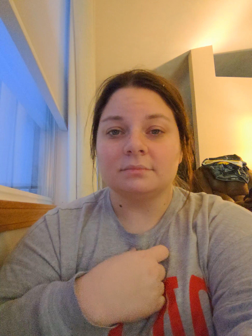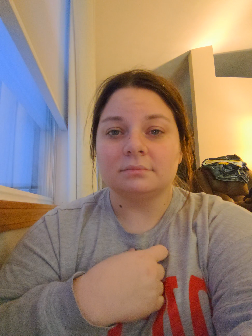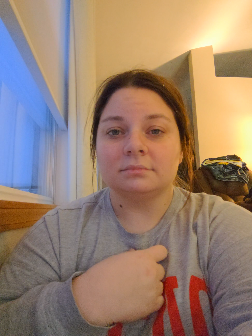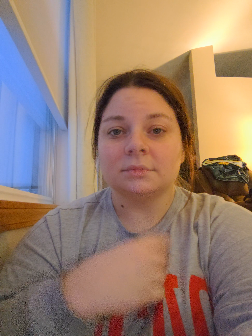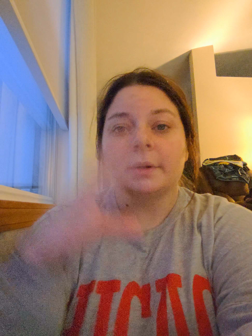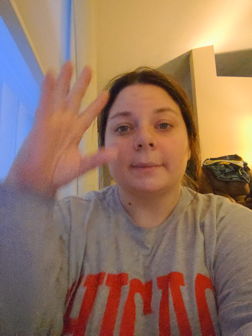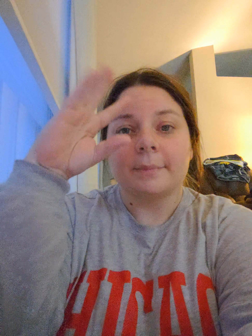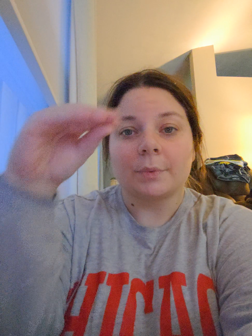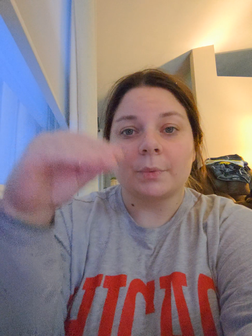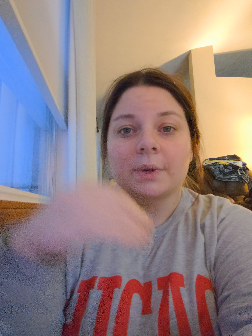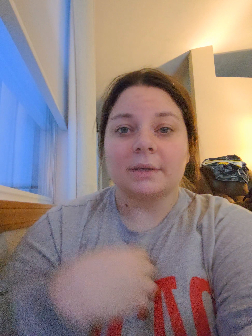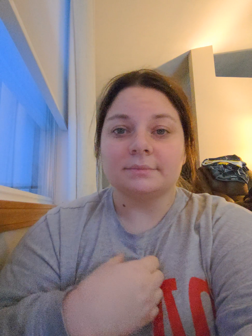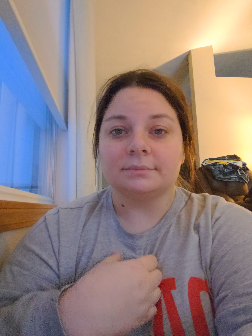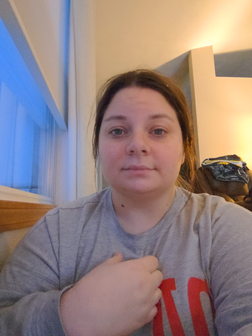boy